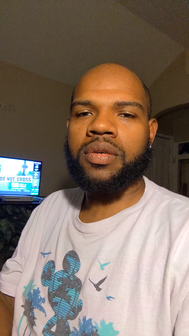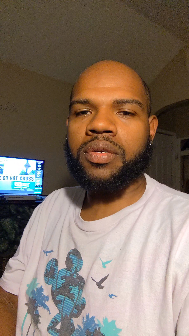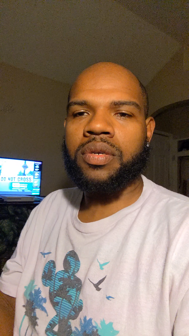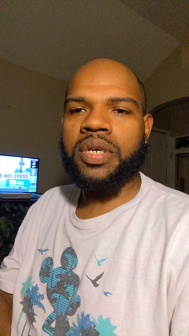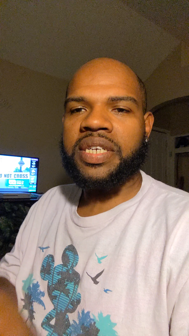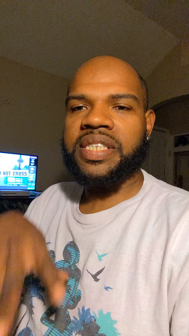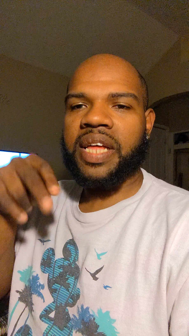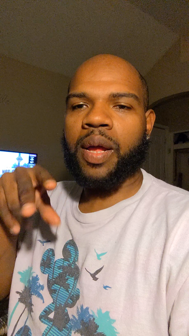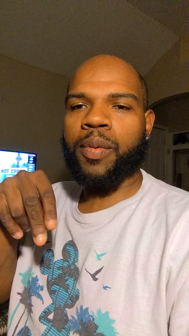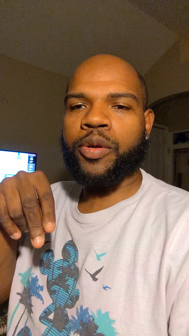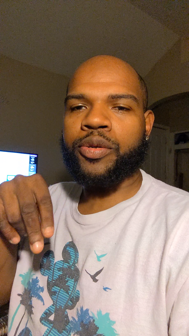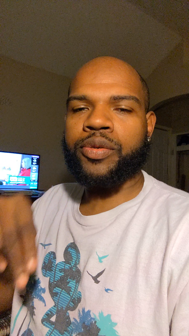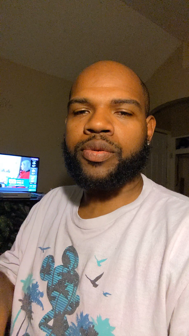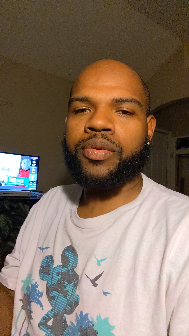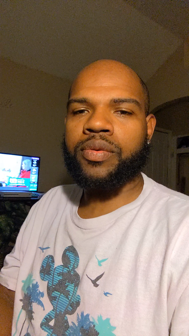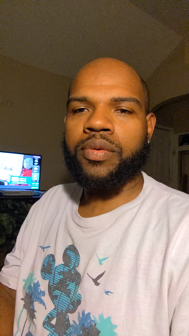diaper